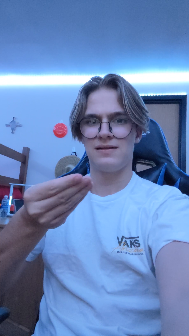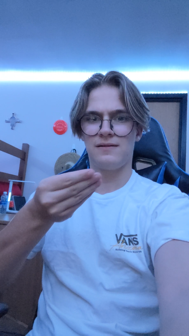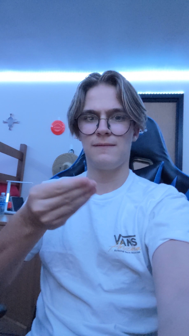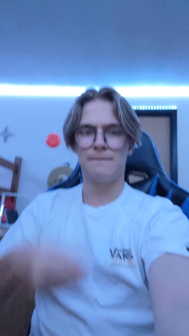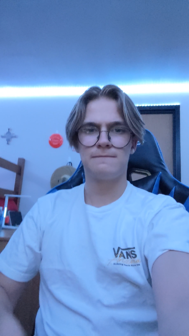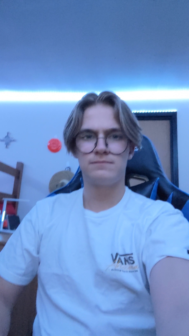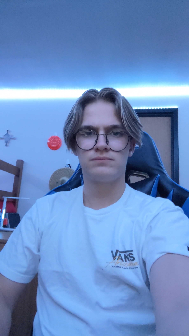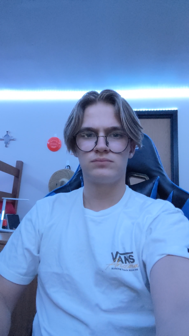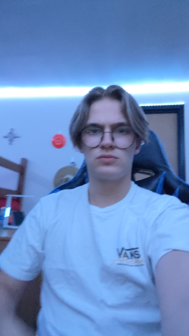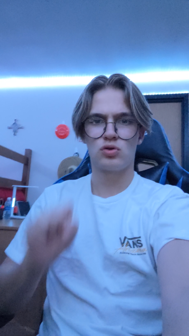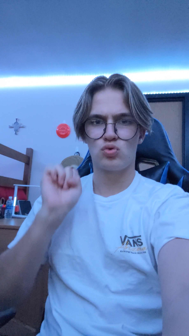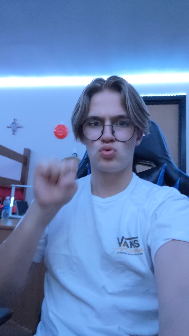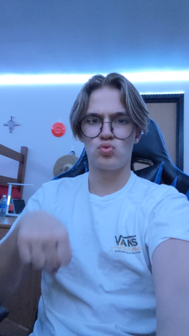could